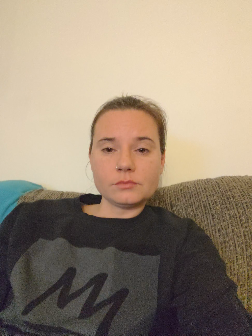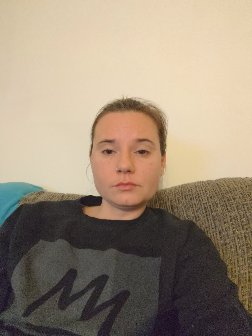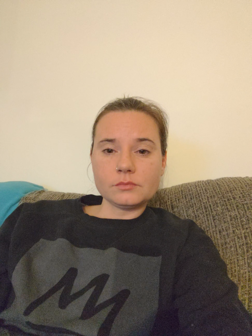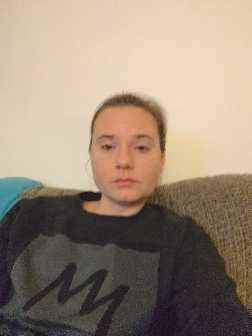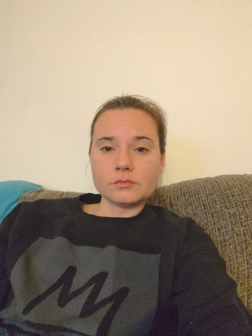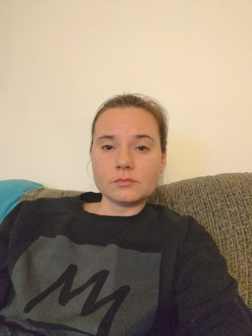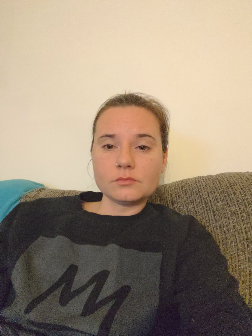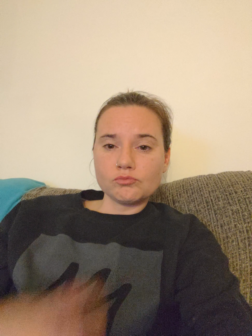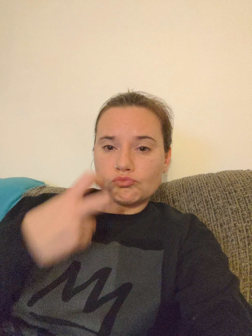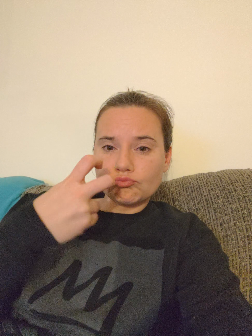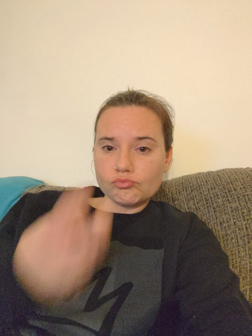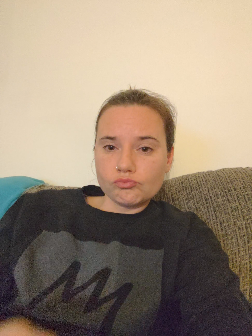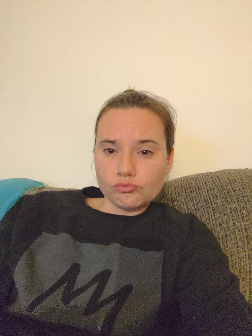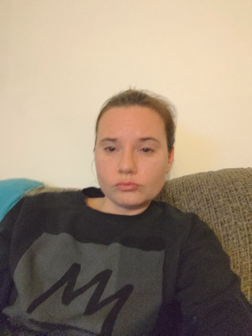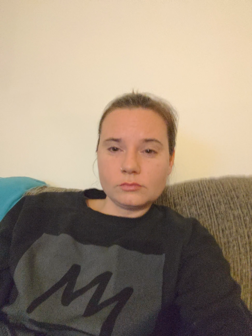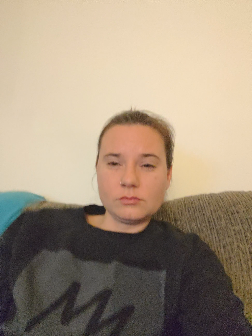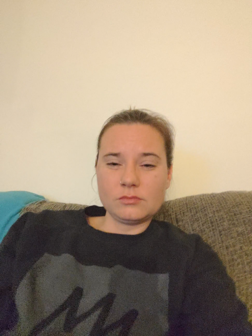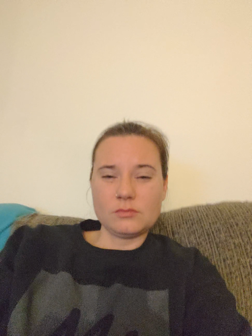into